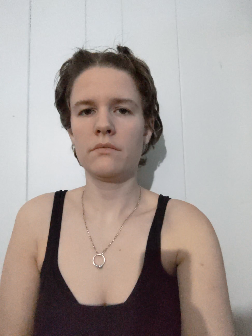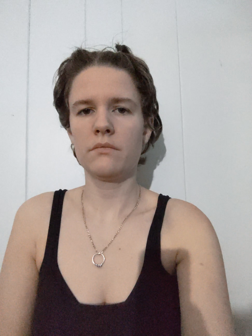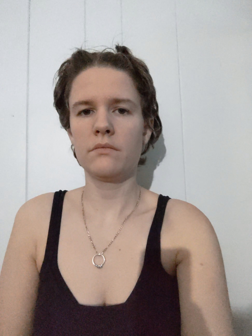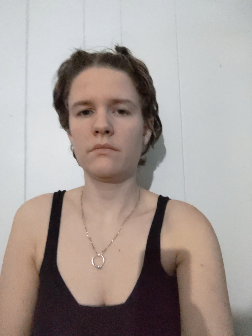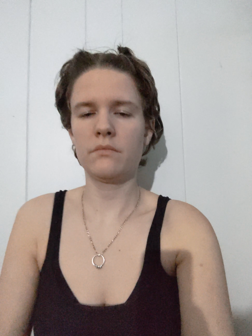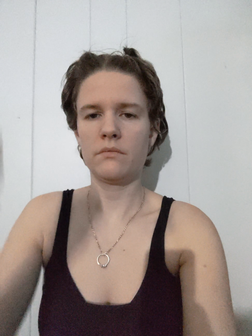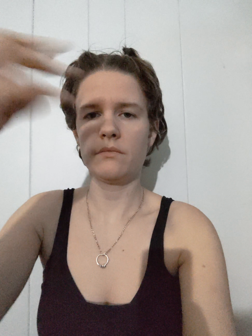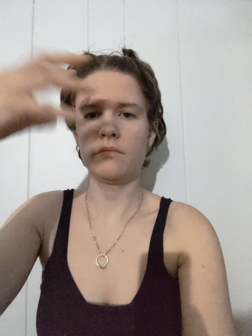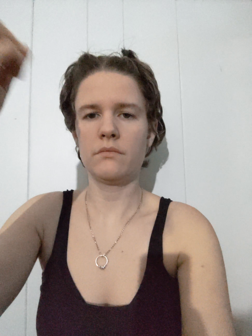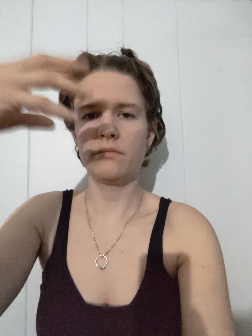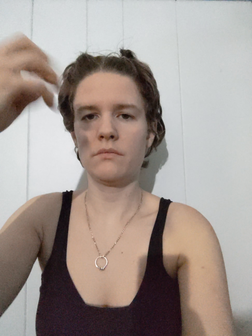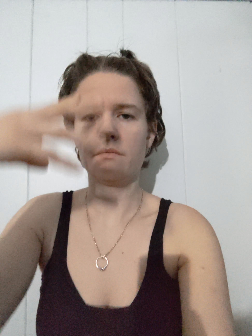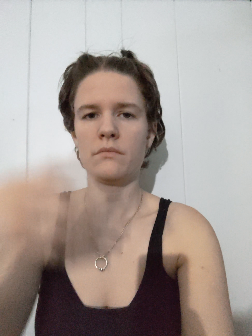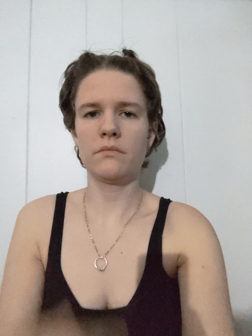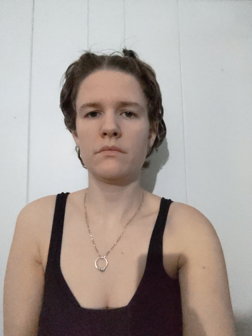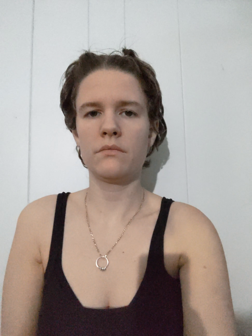shower